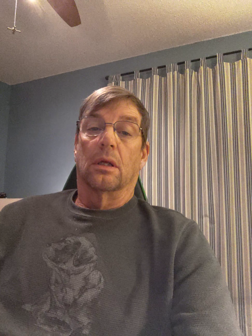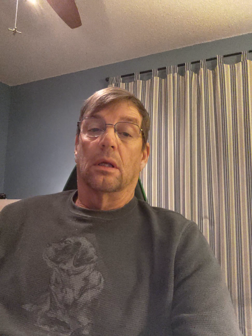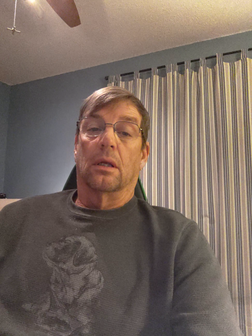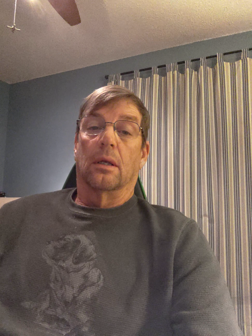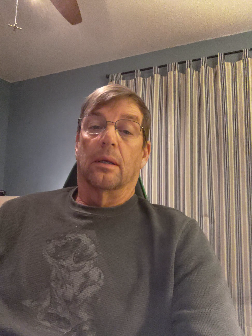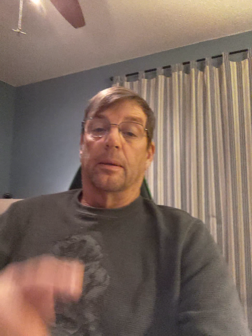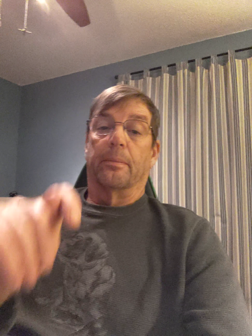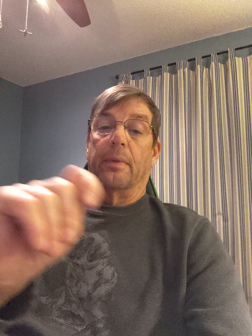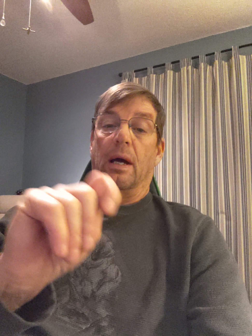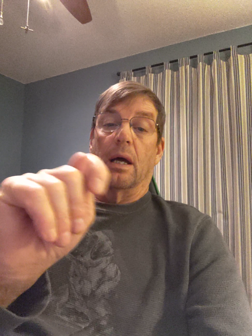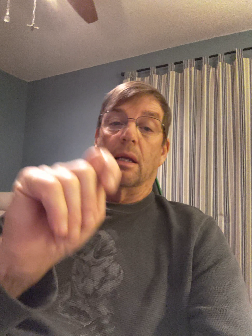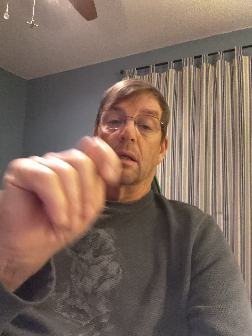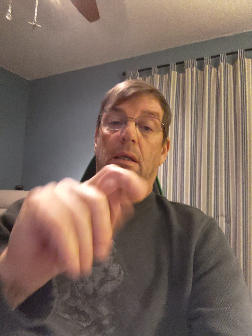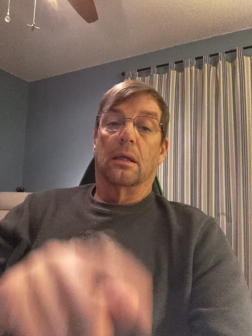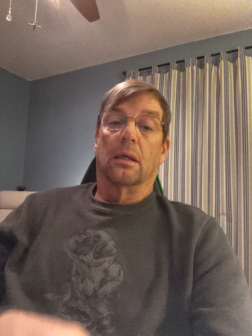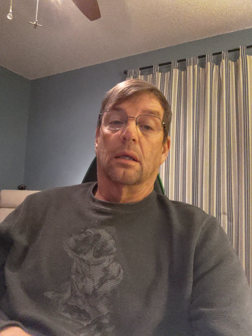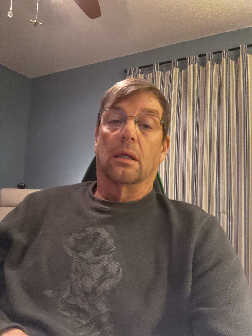potty